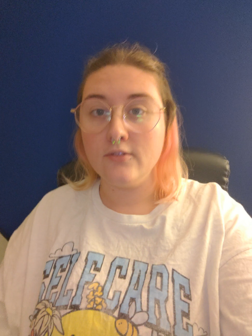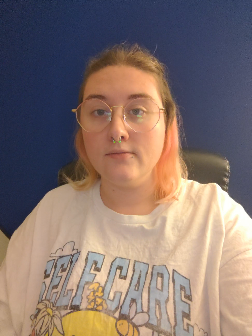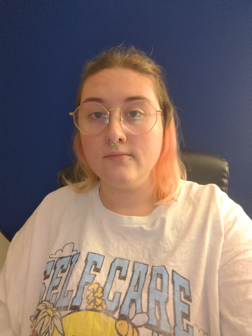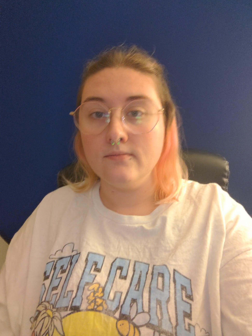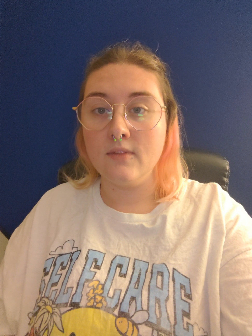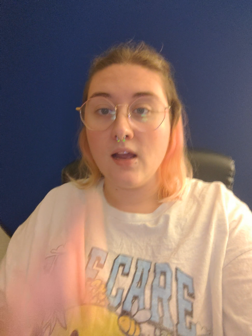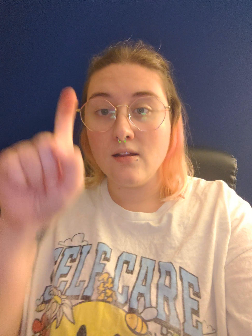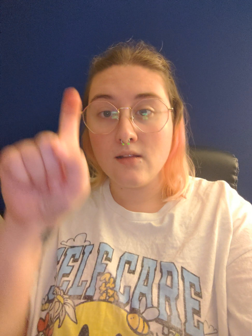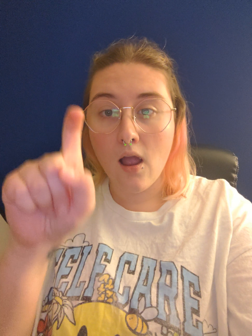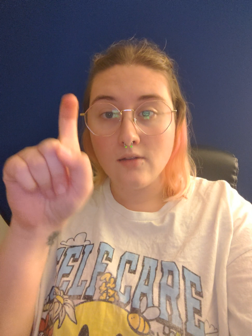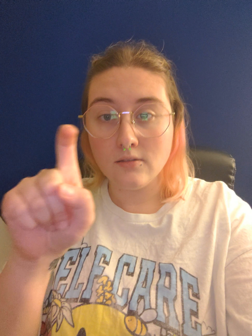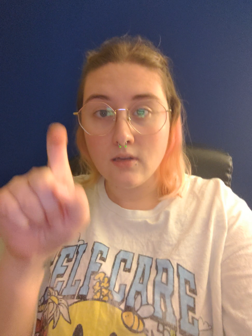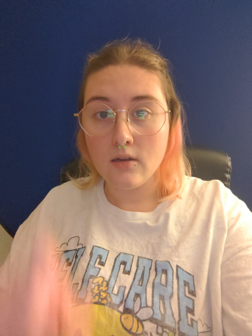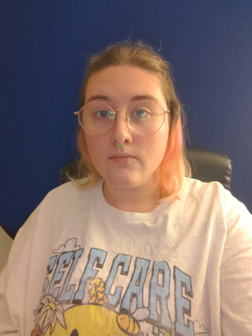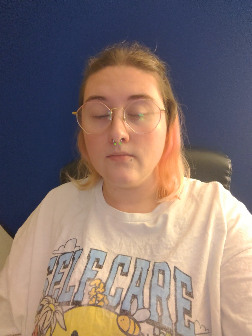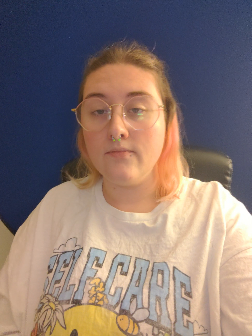closet